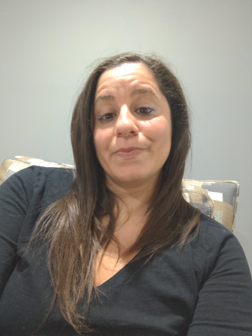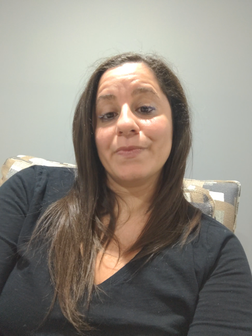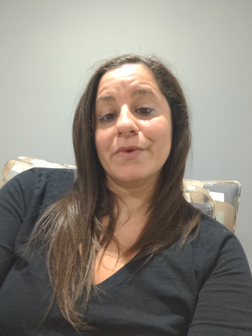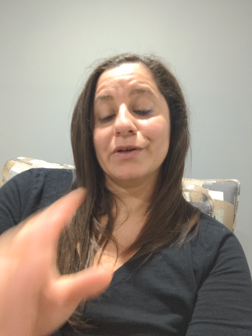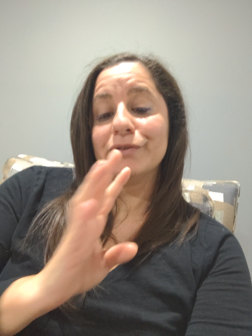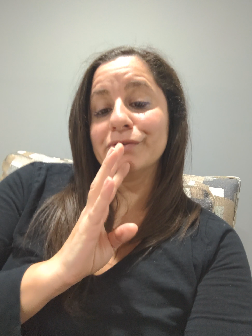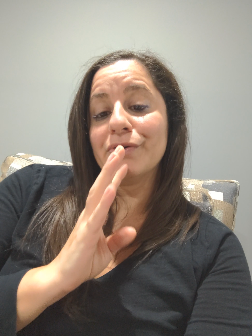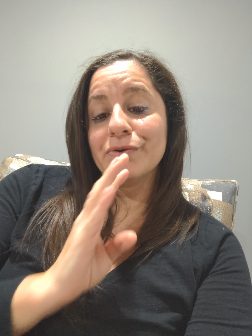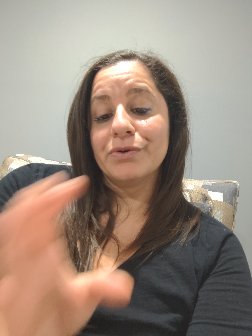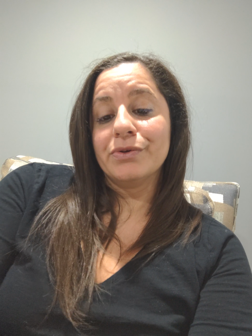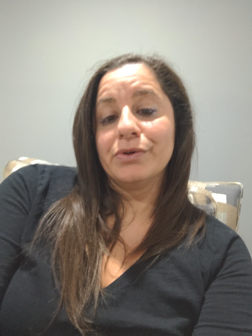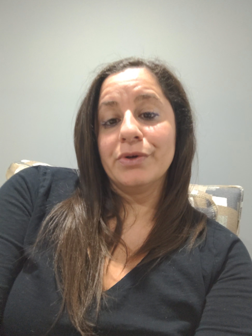talk